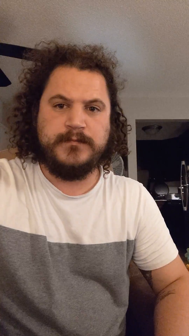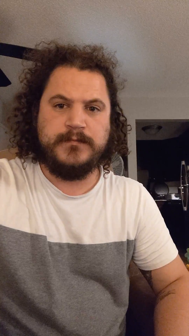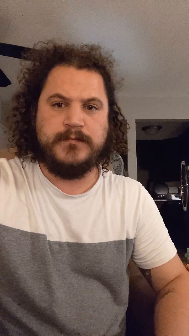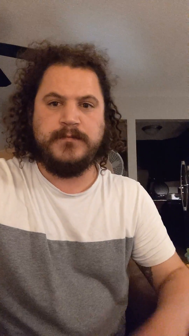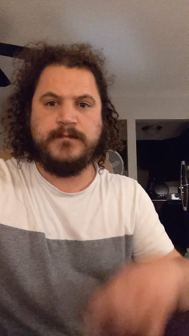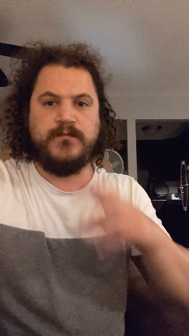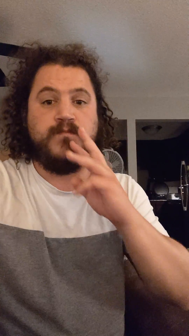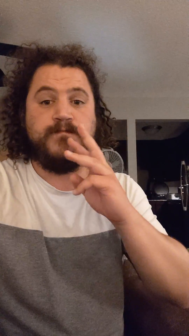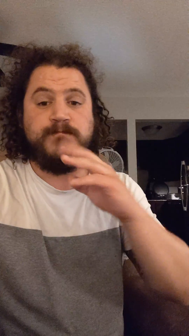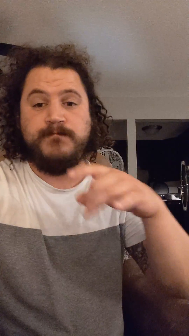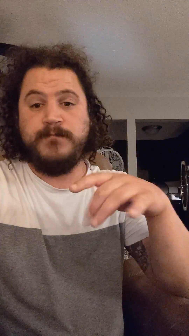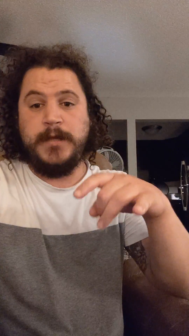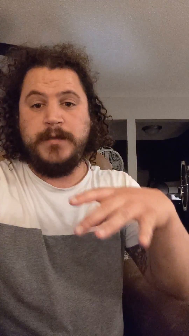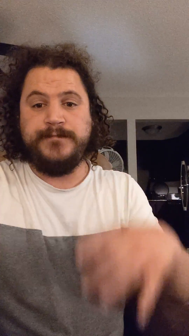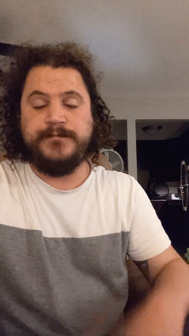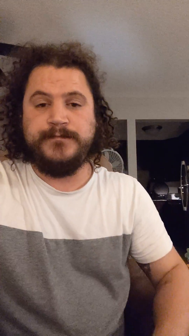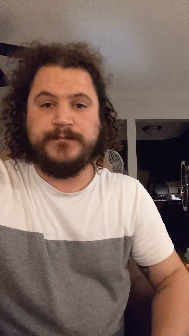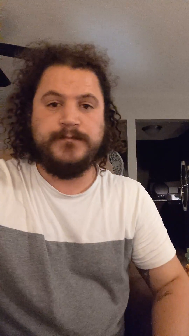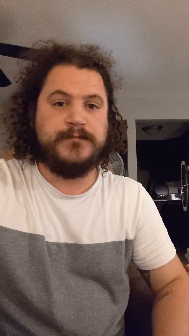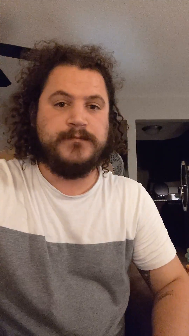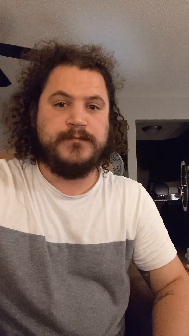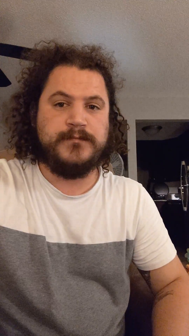melon